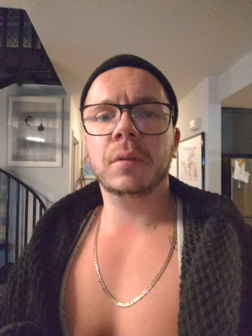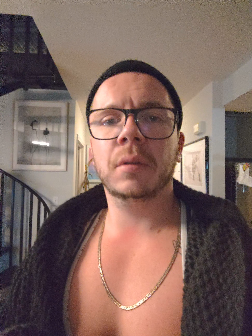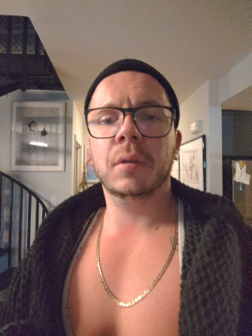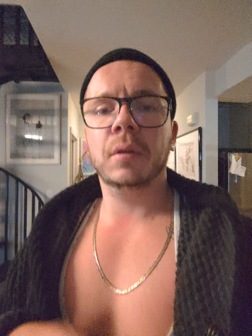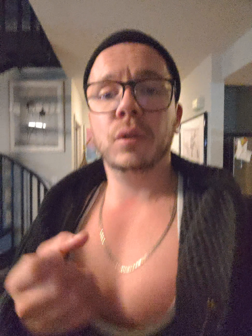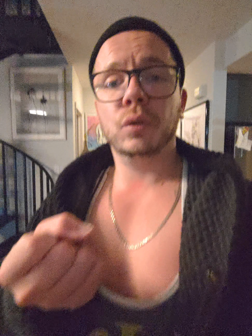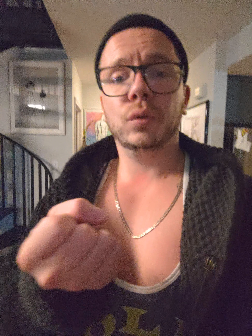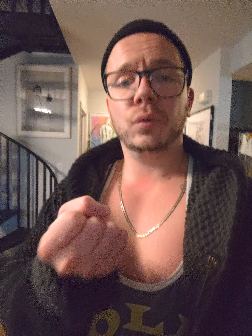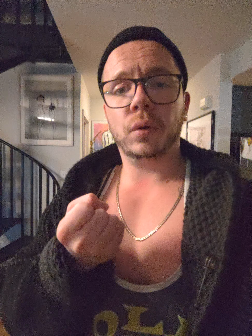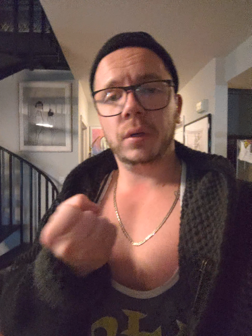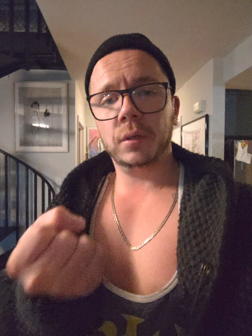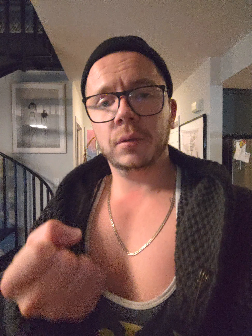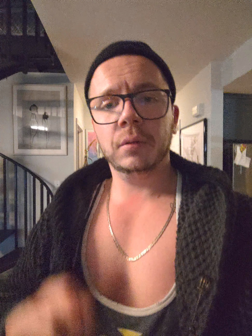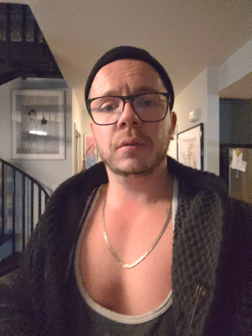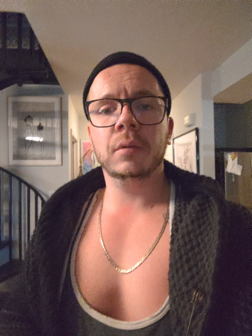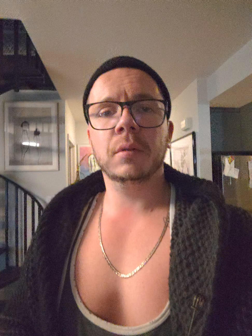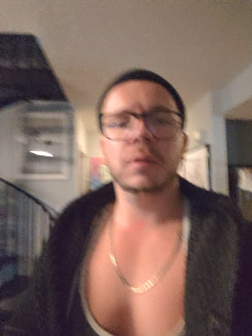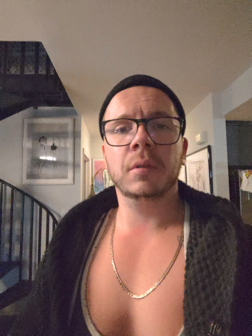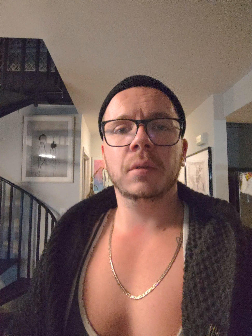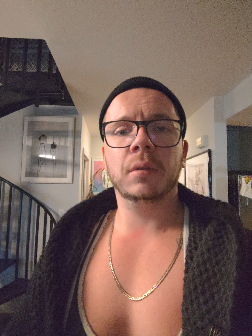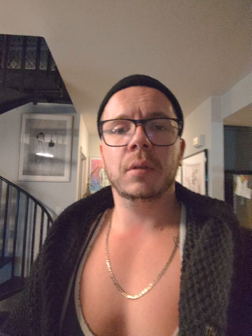drawer